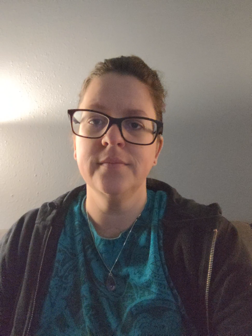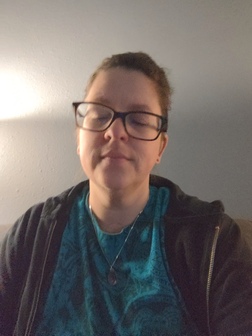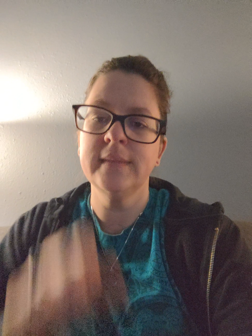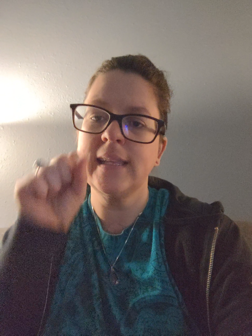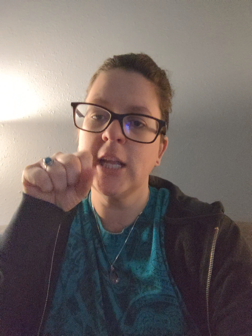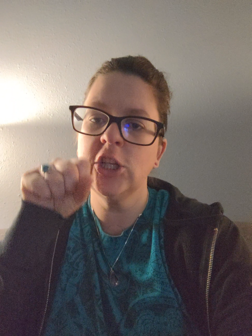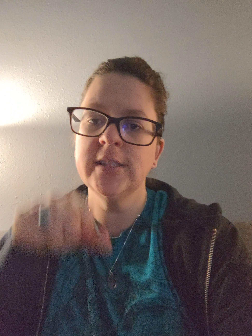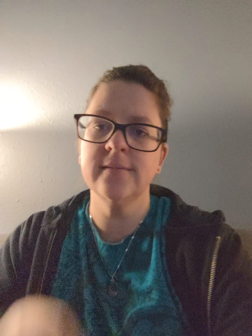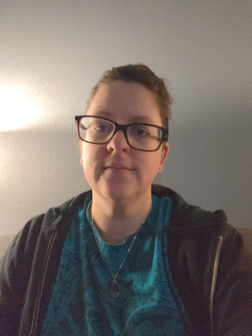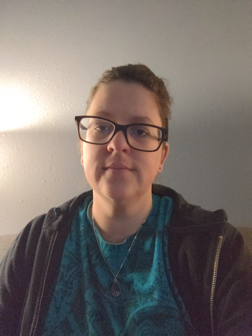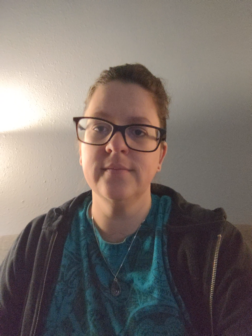carrot